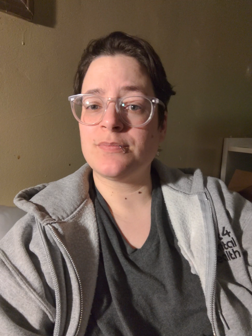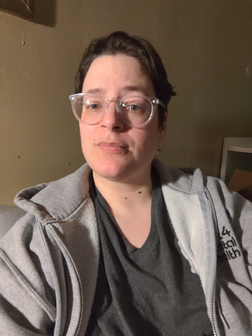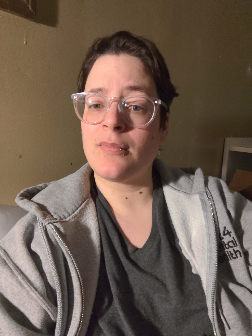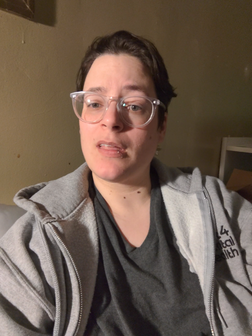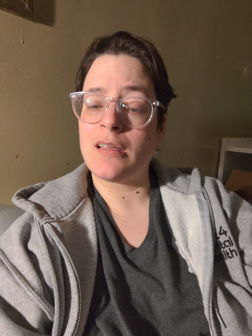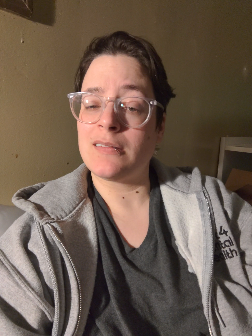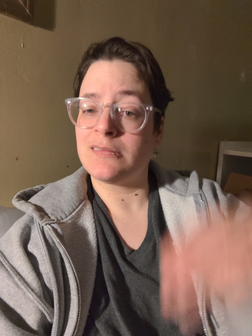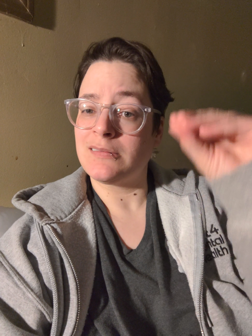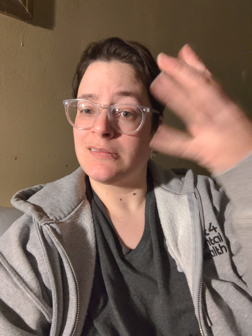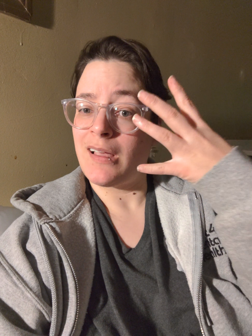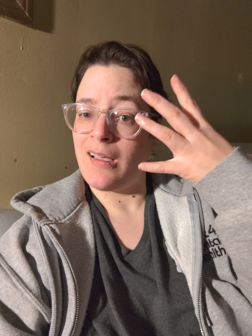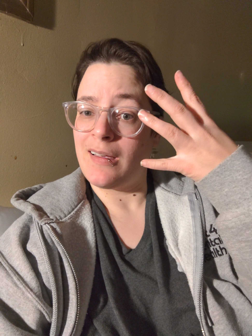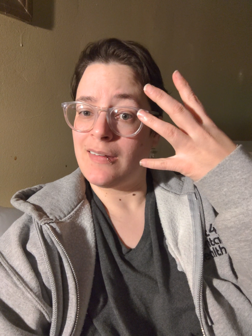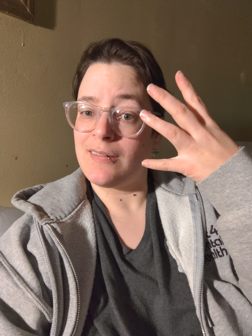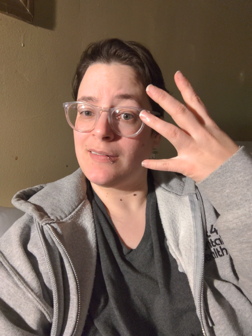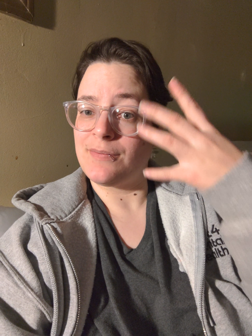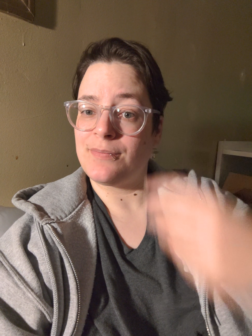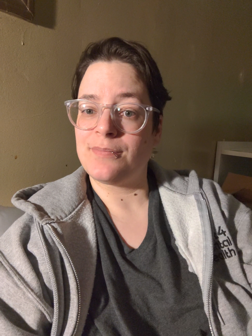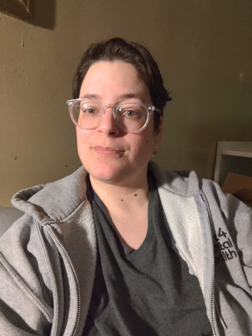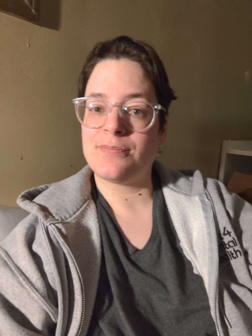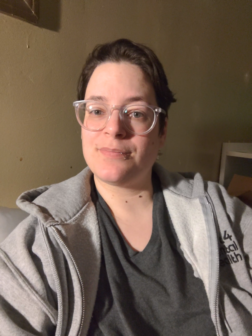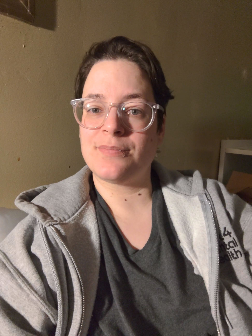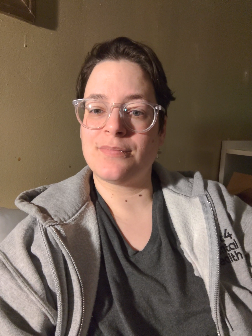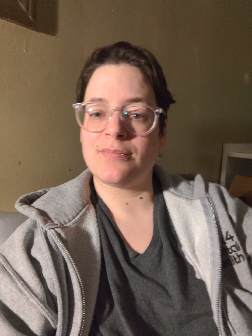sun